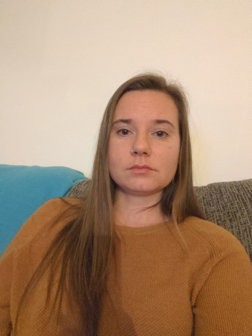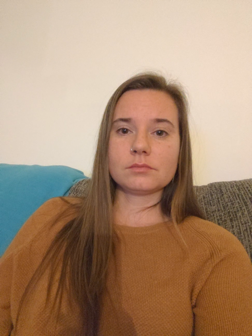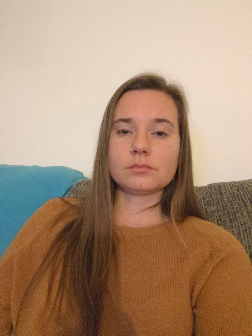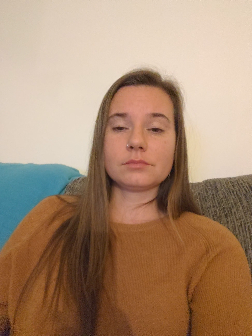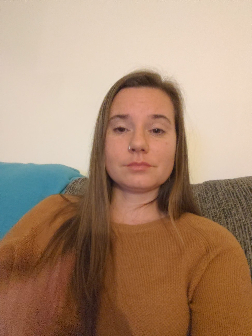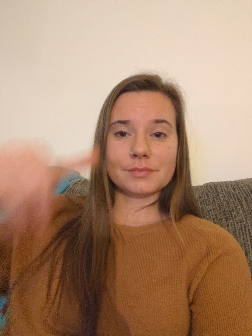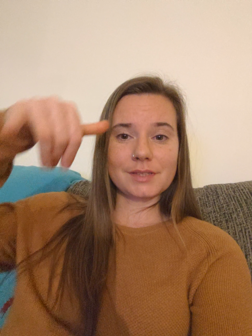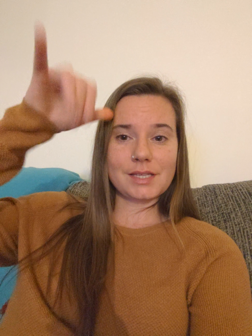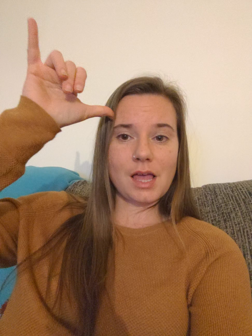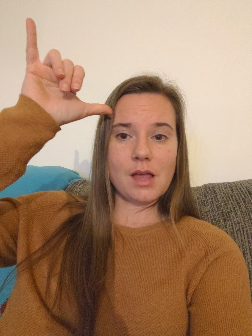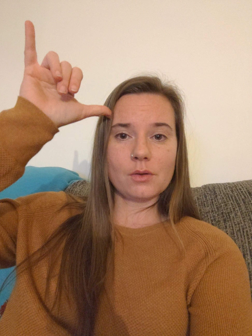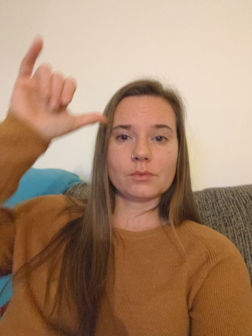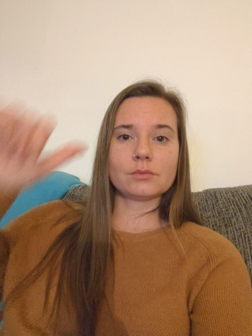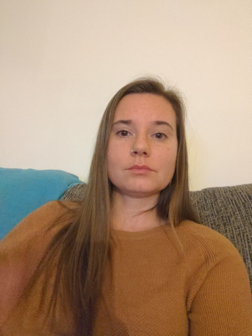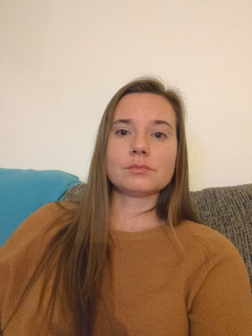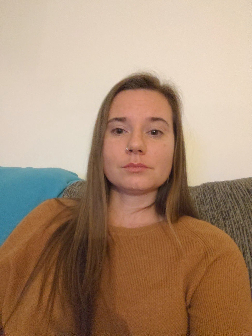cow